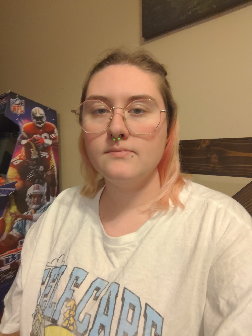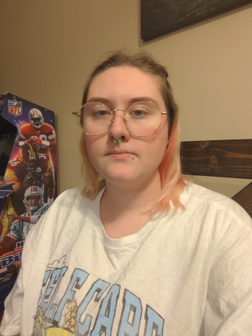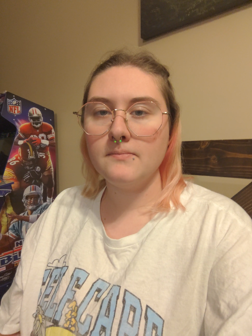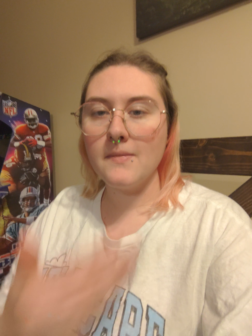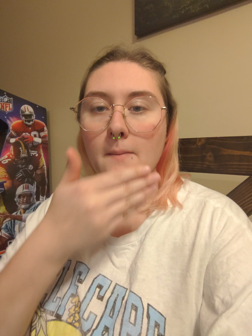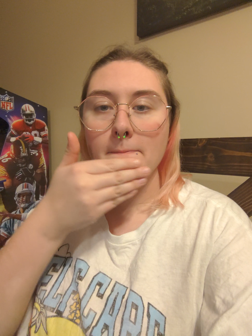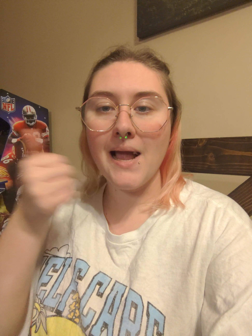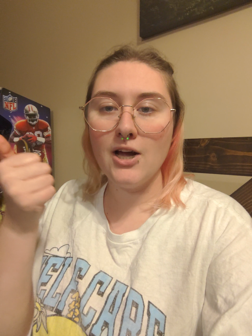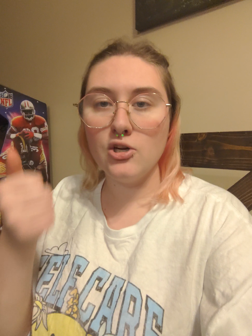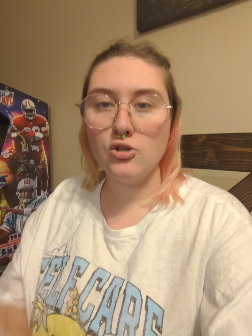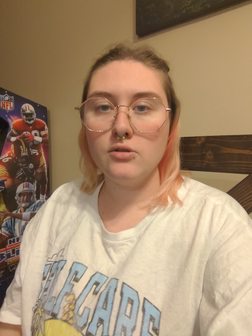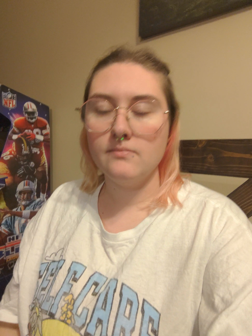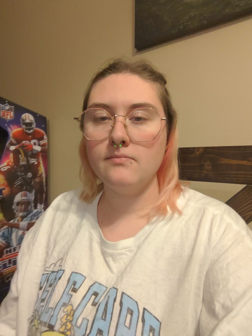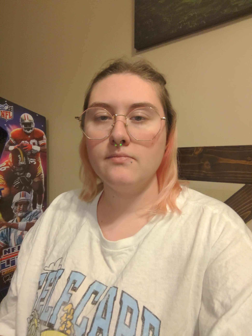better